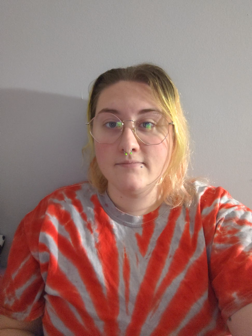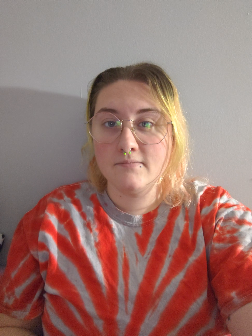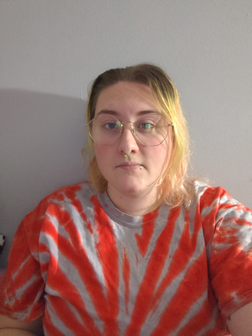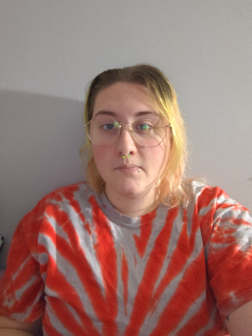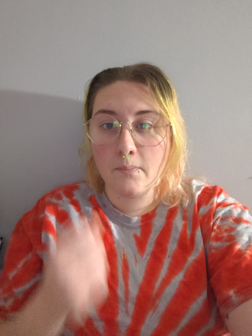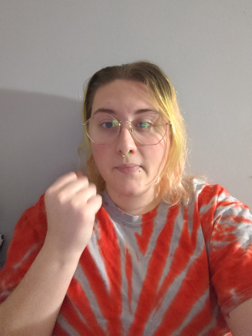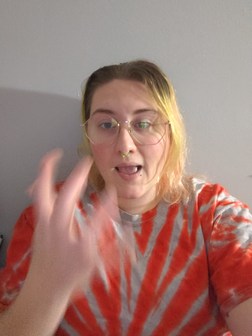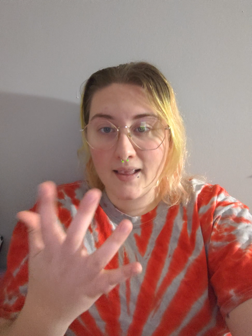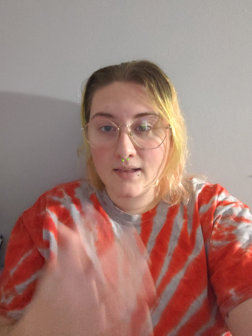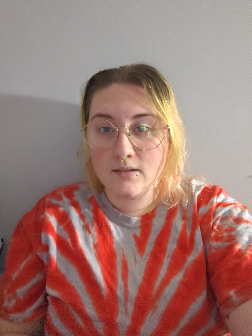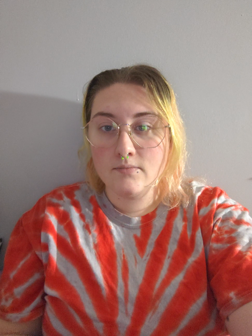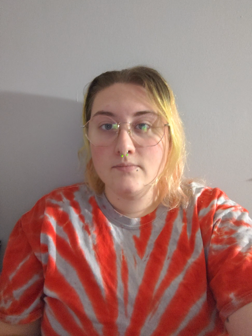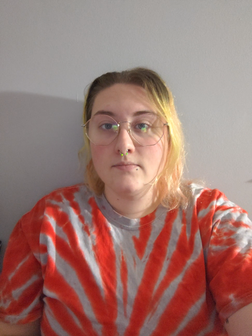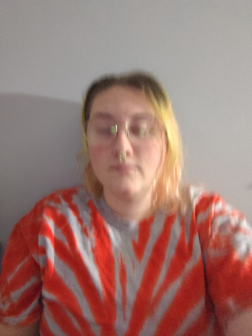many